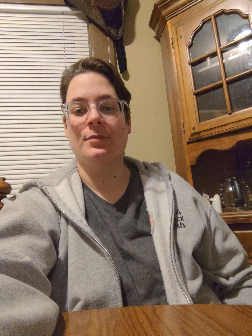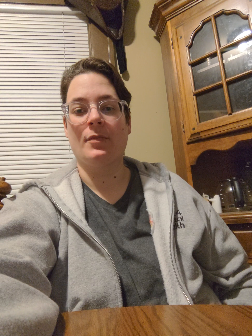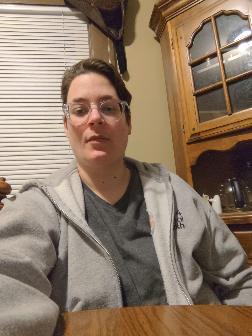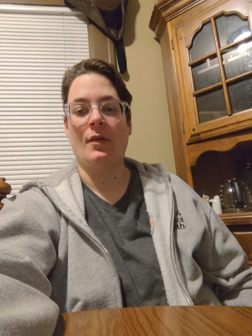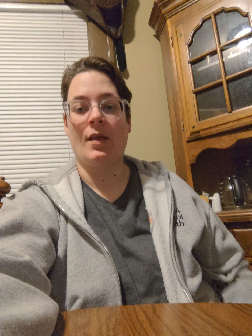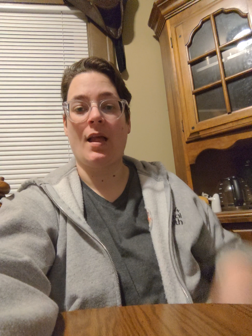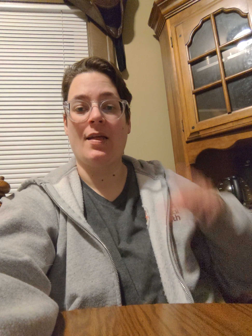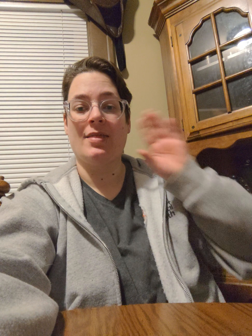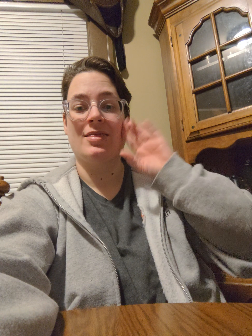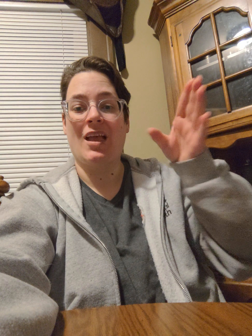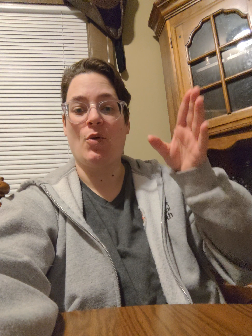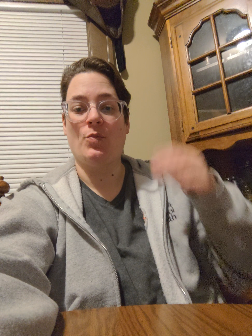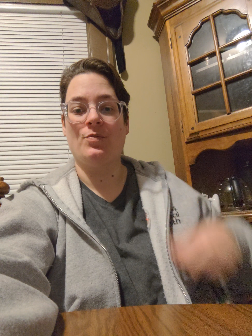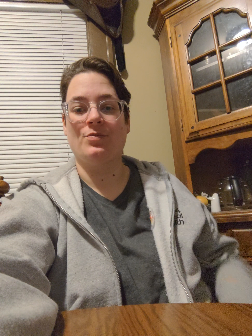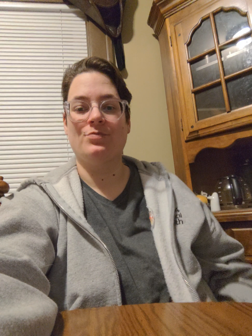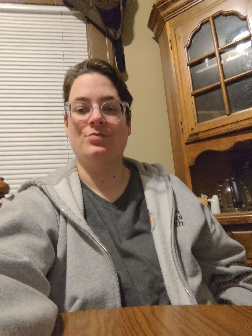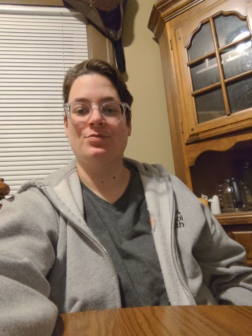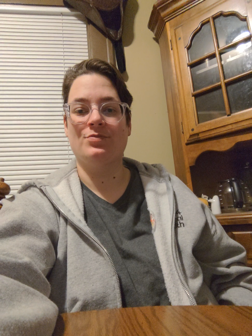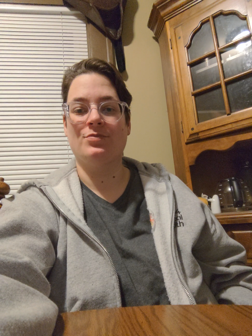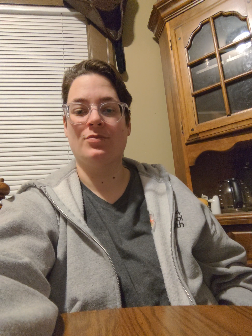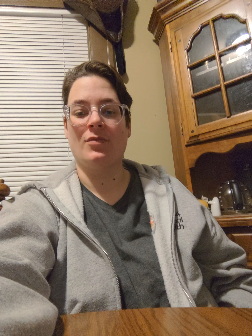hello